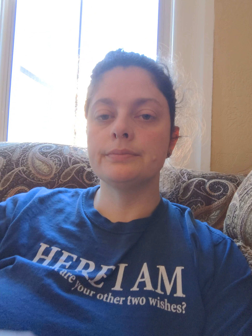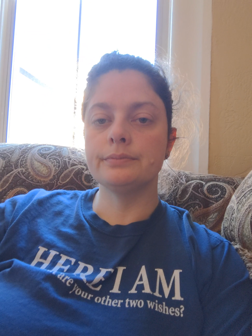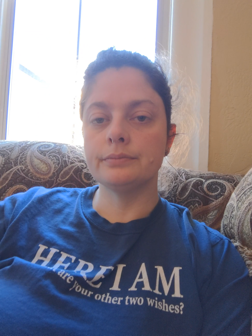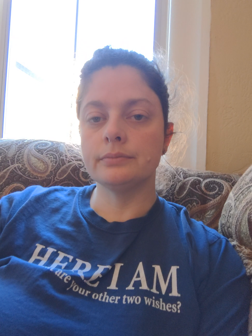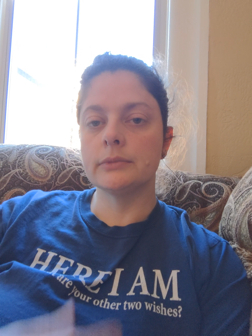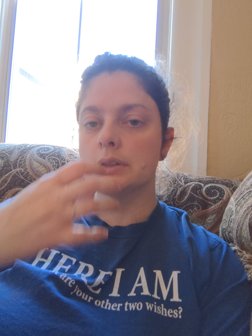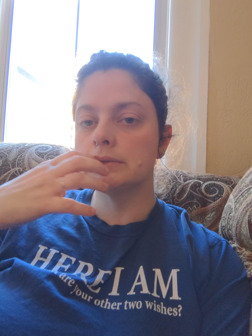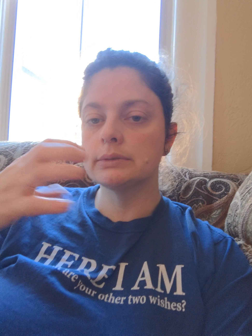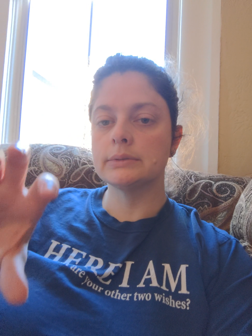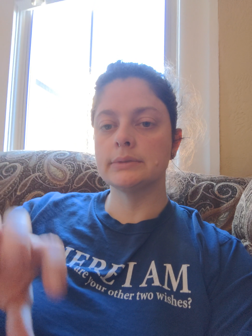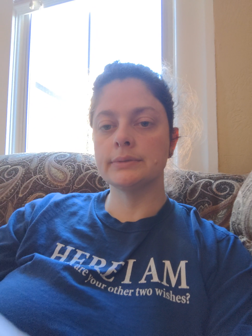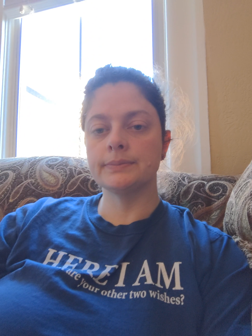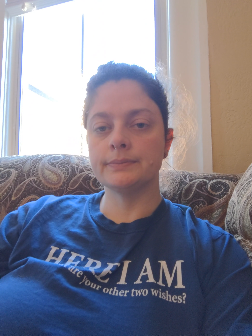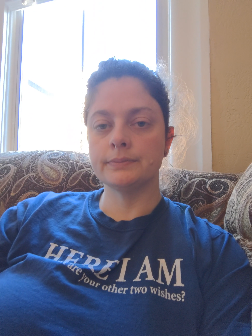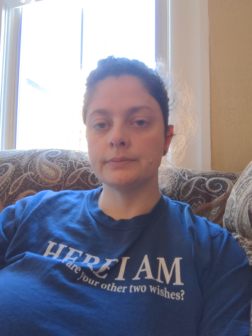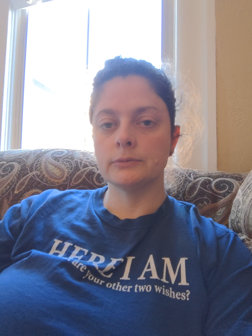hot